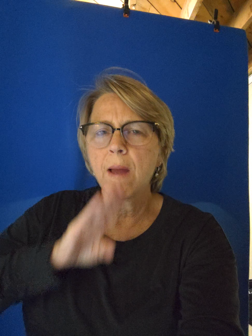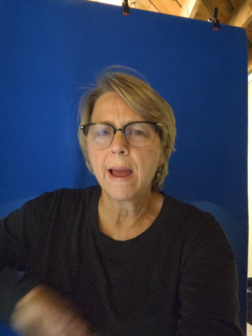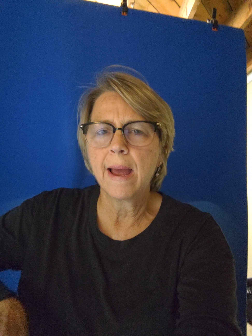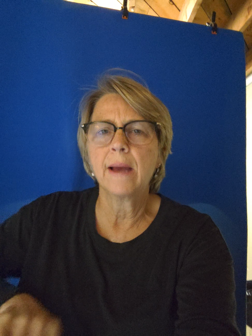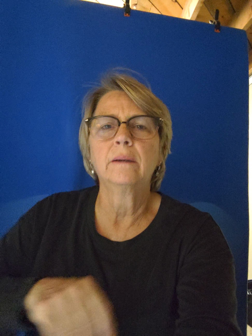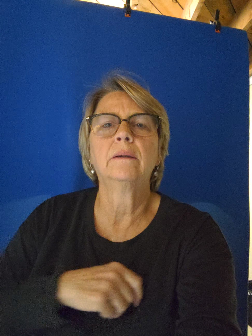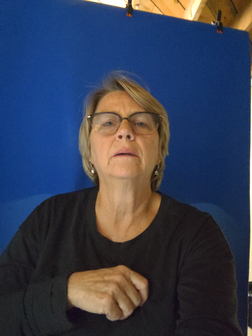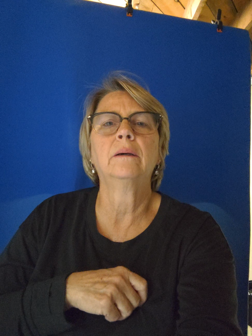quiet